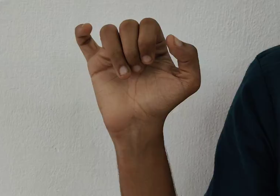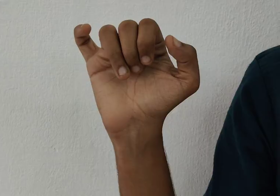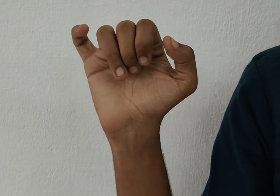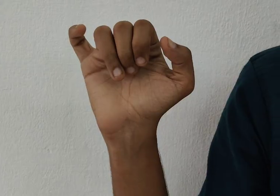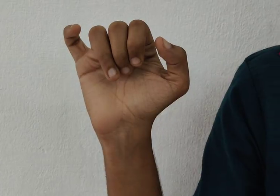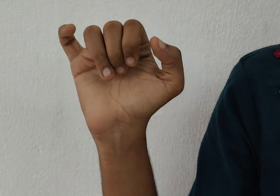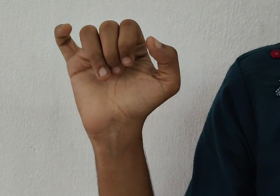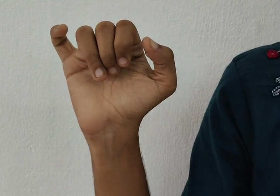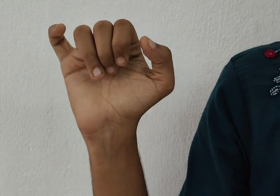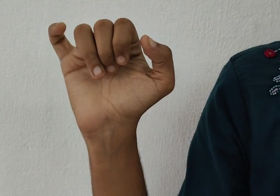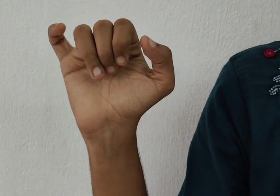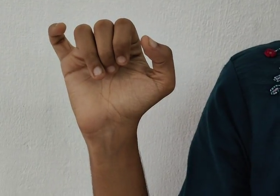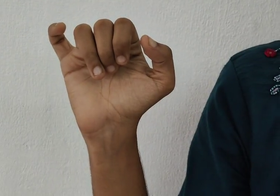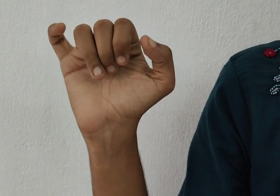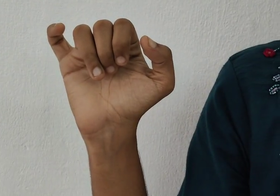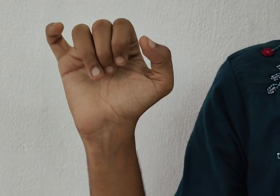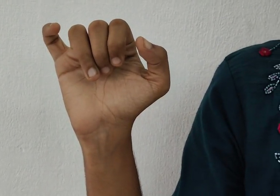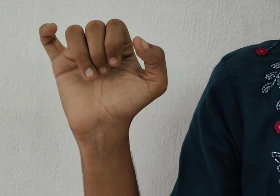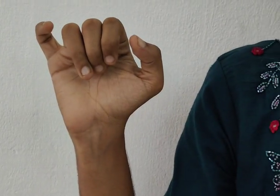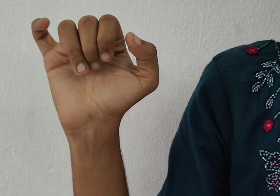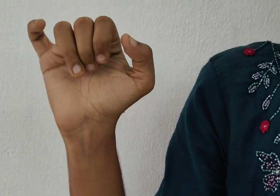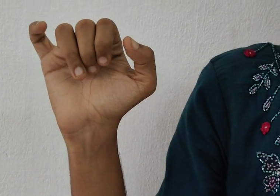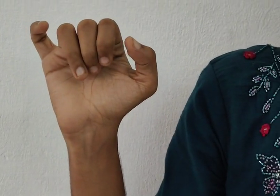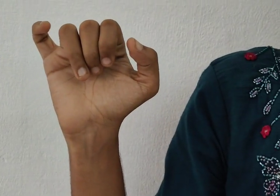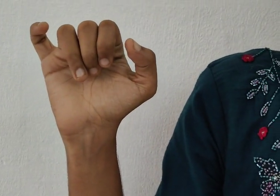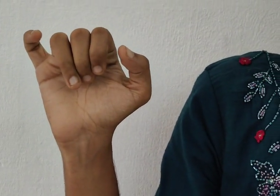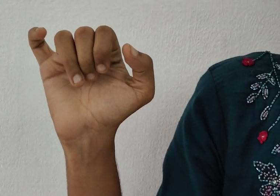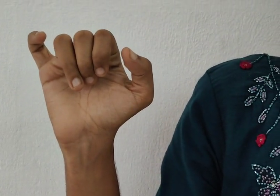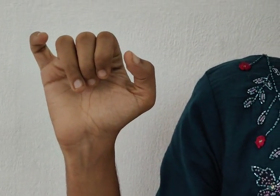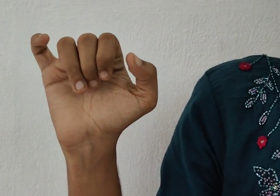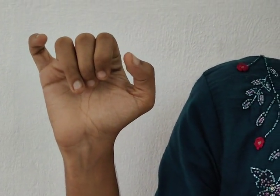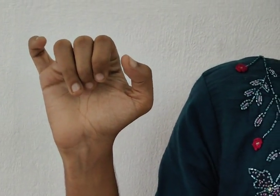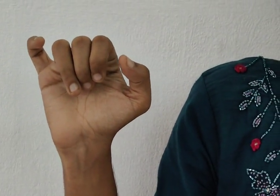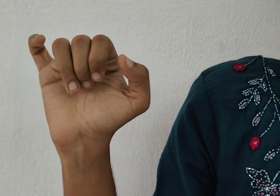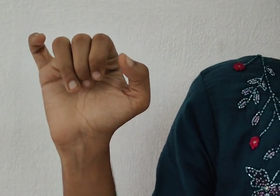ഋ